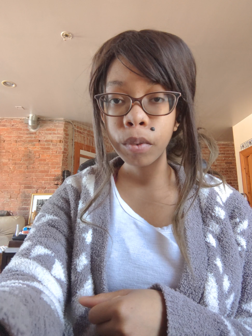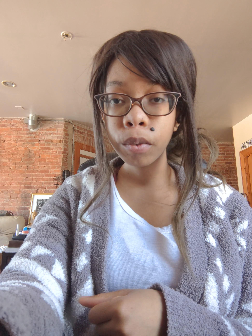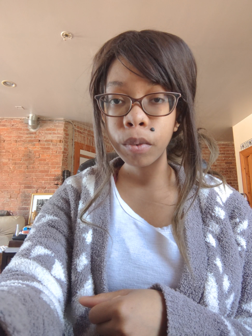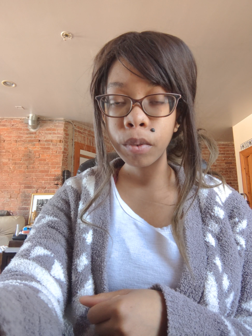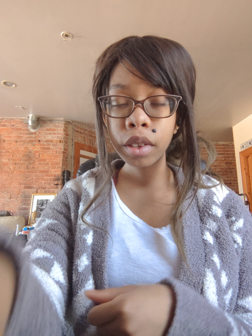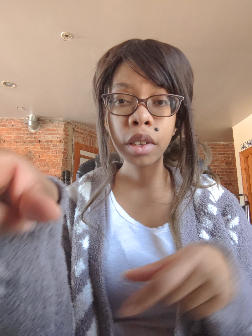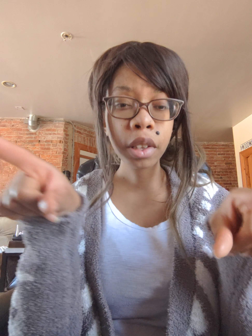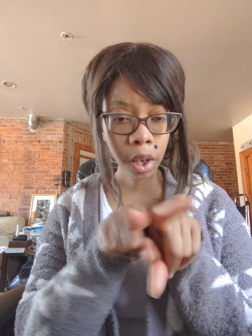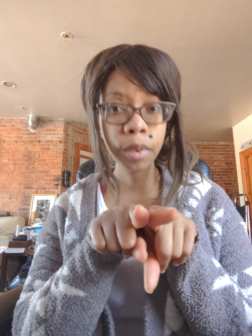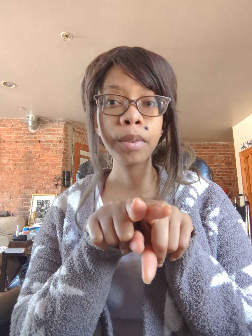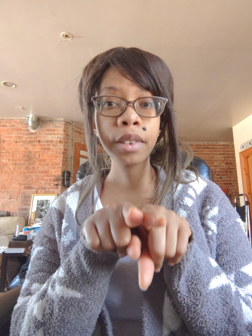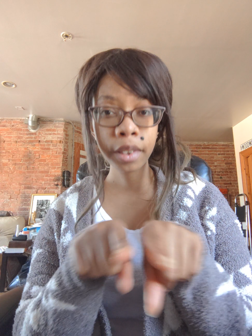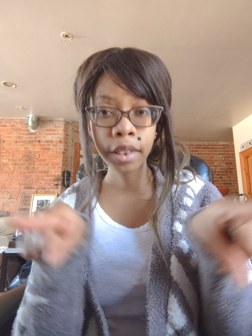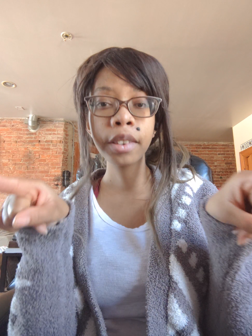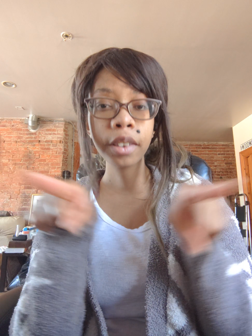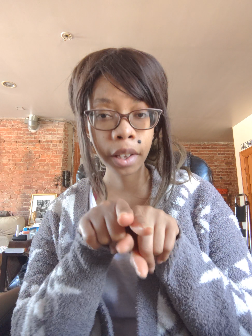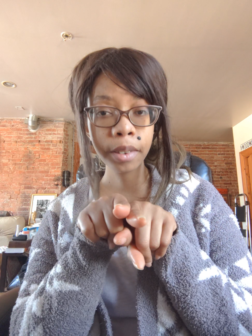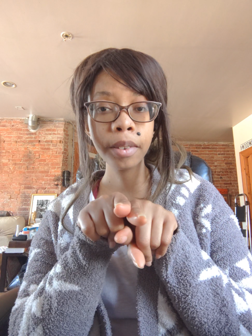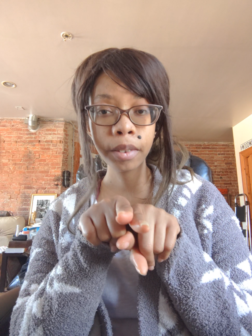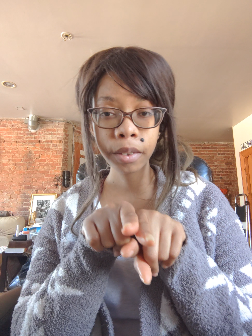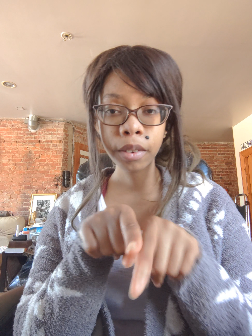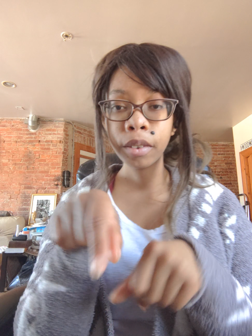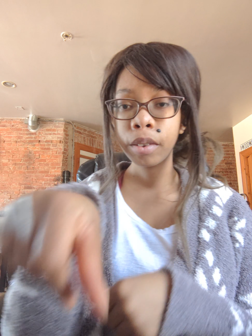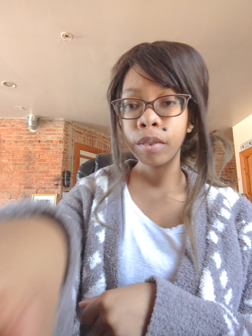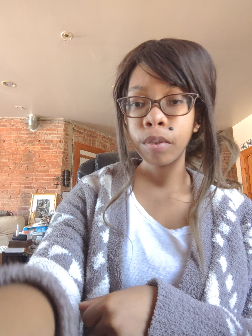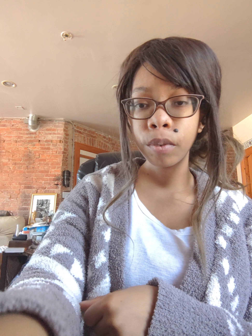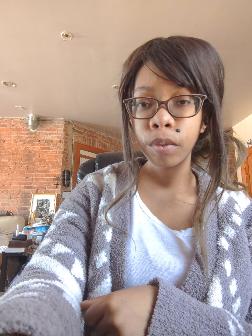same